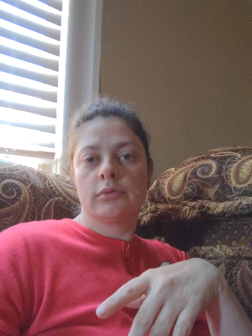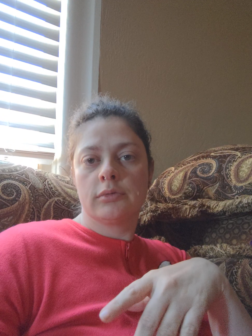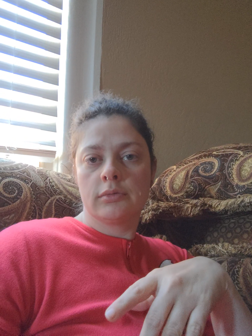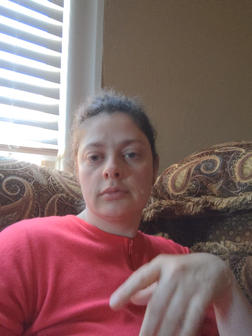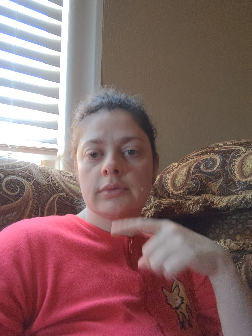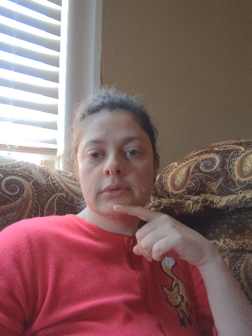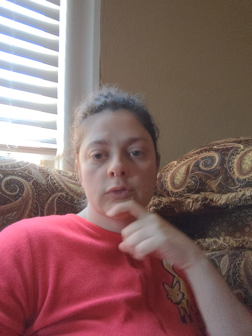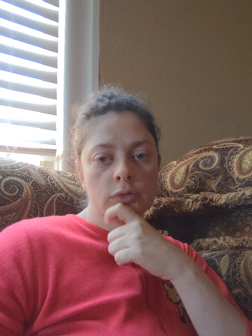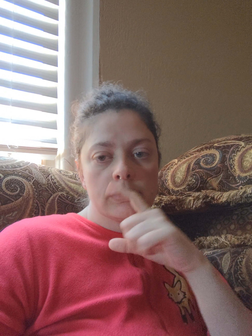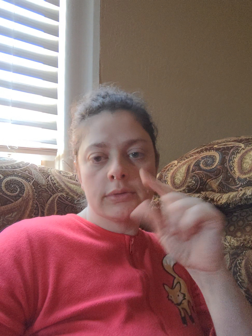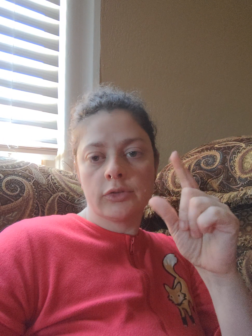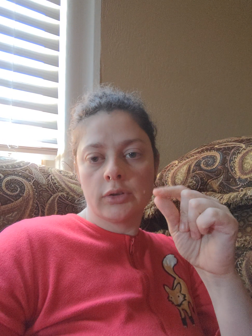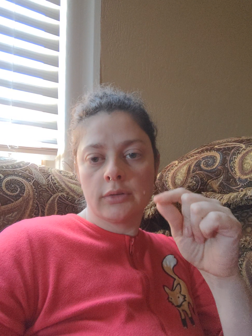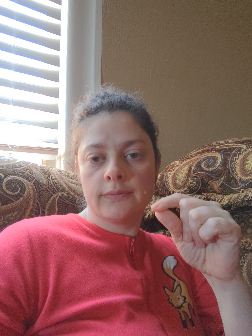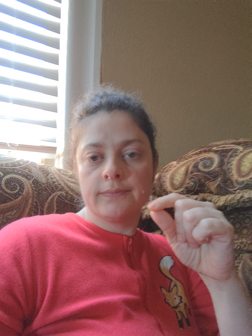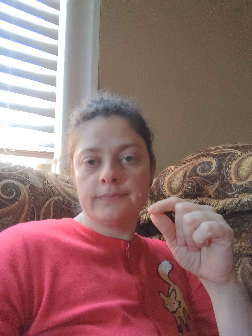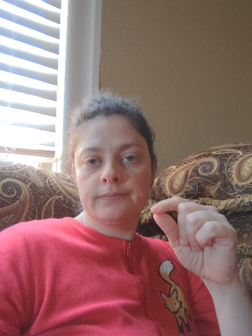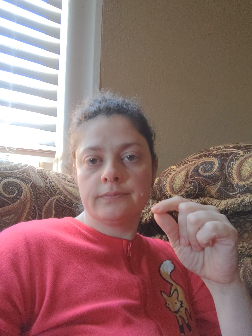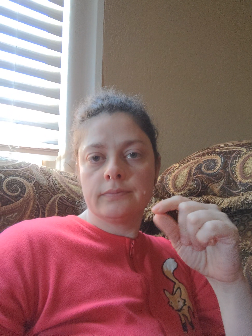cereal